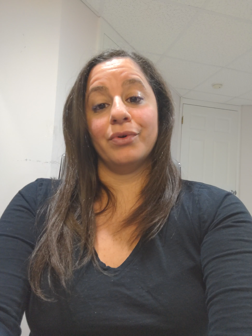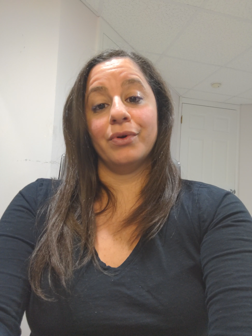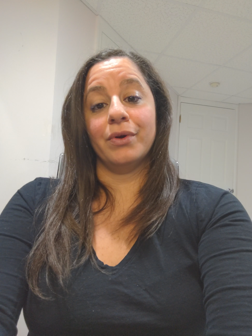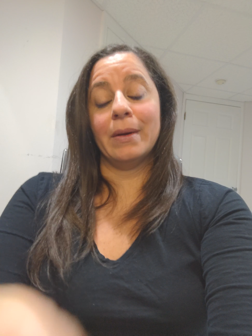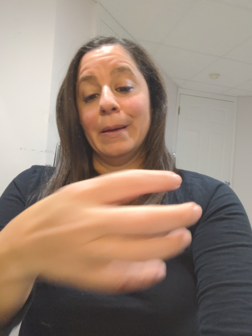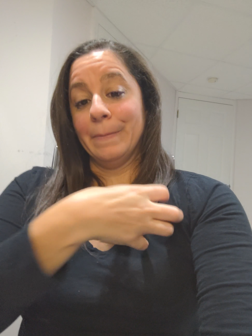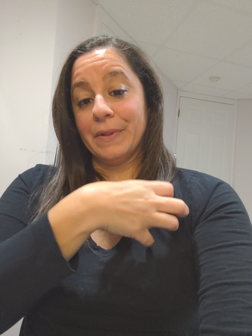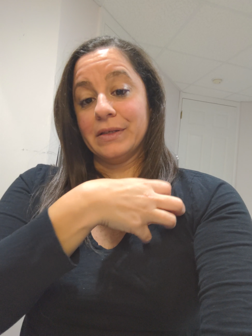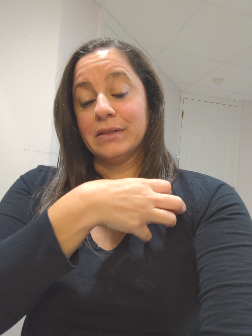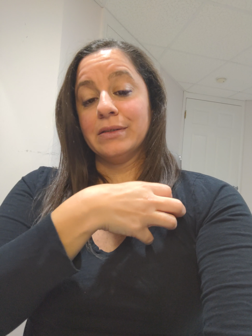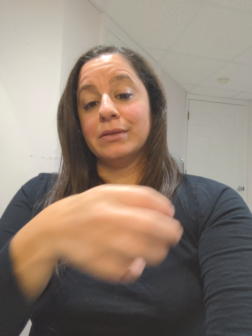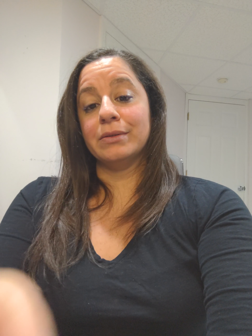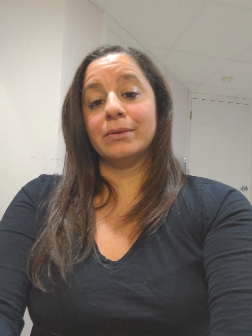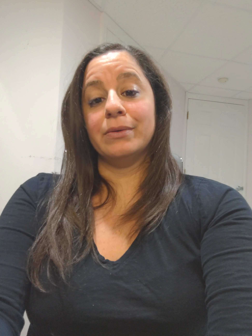police